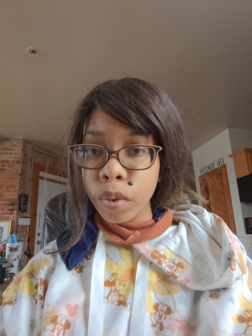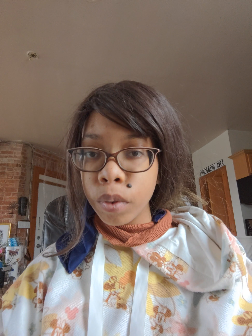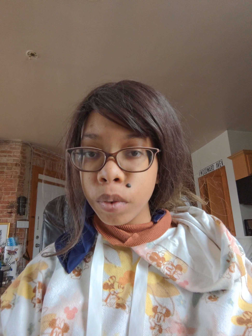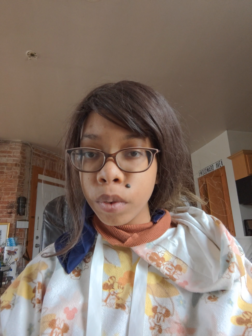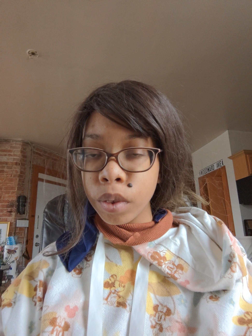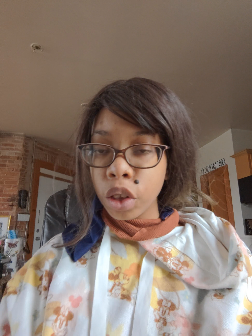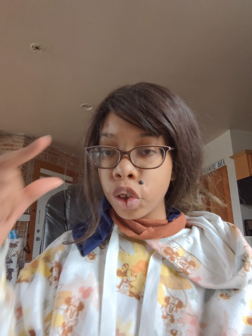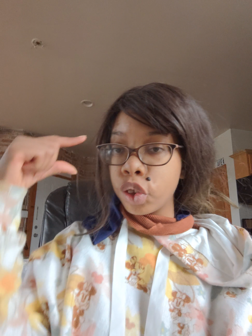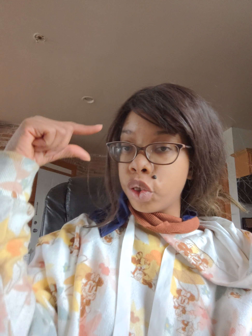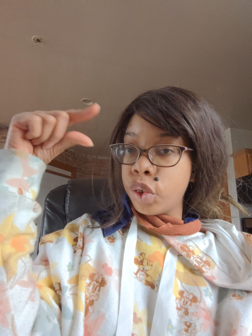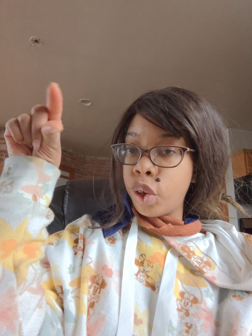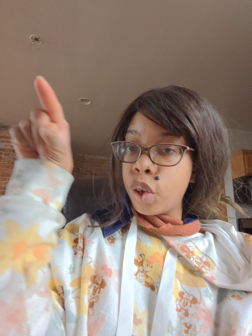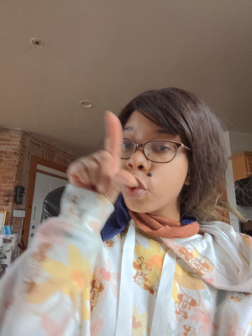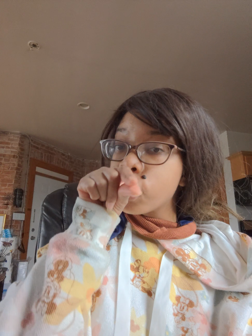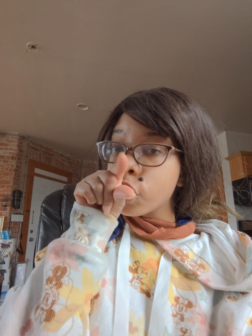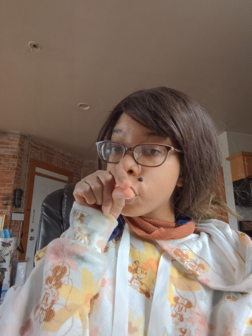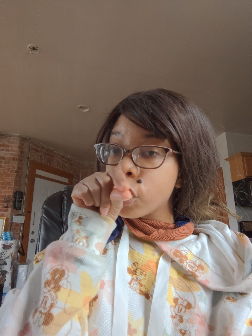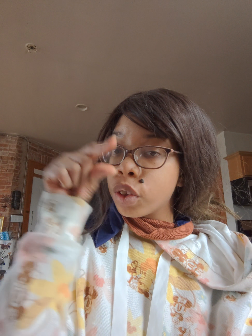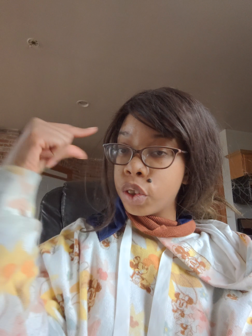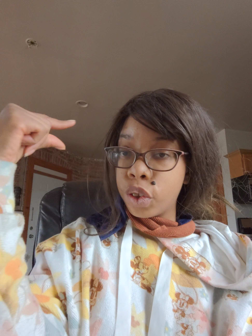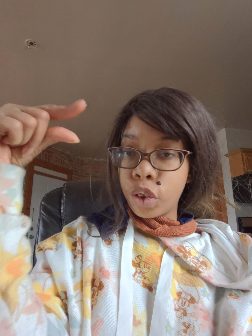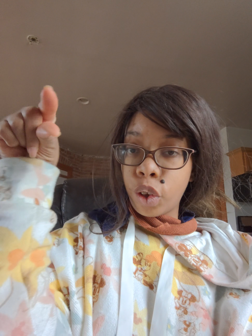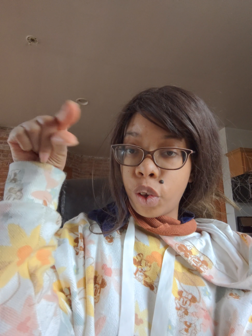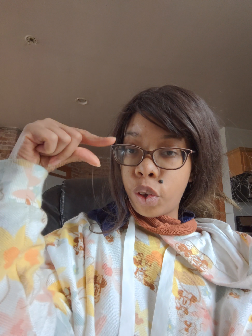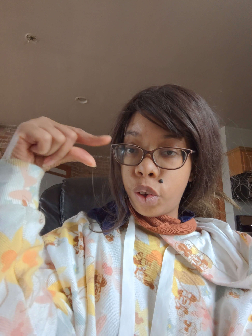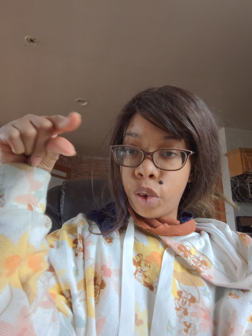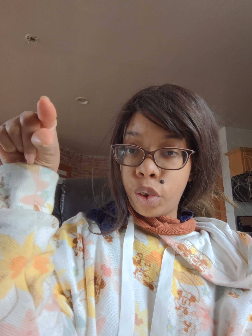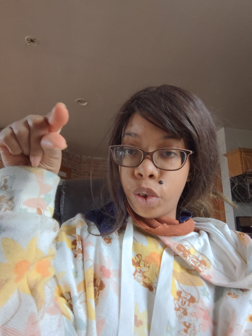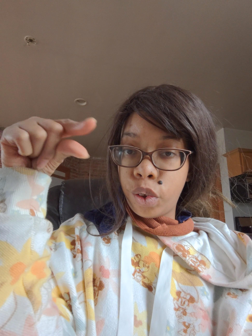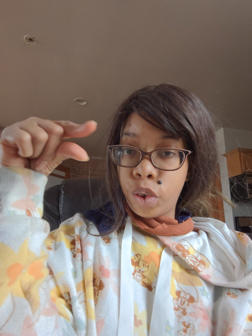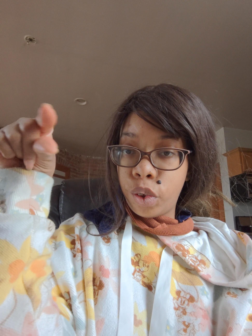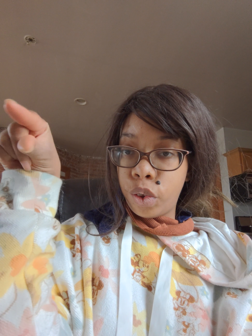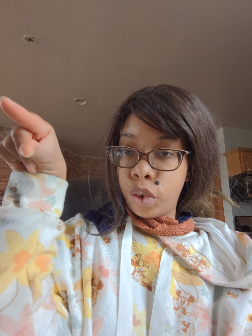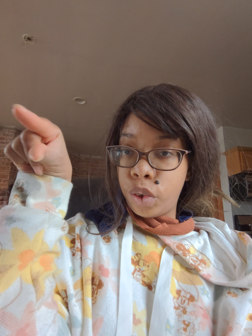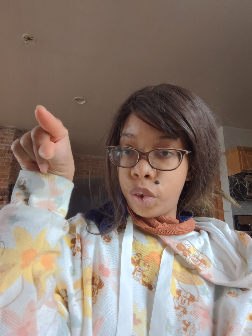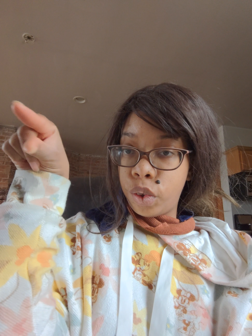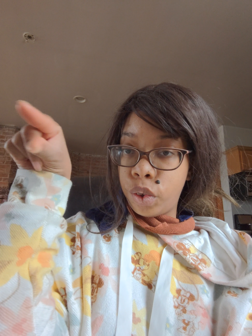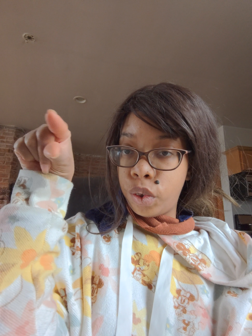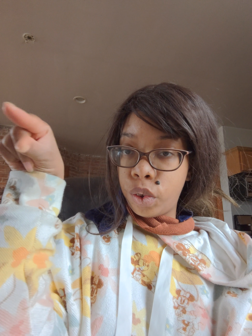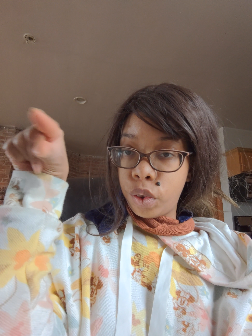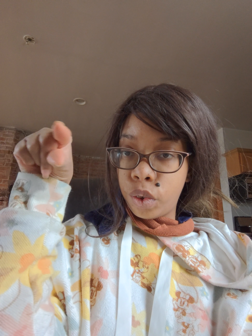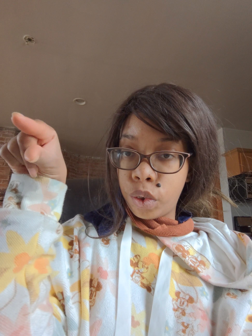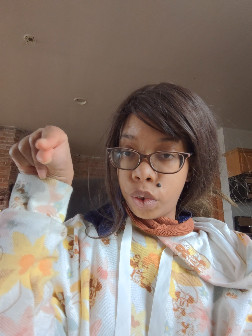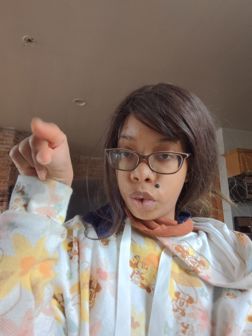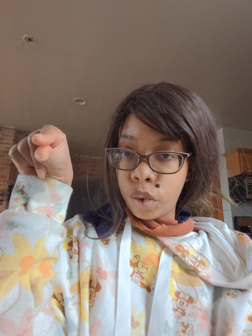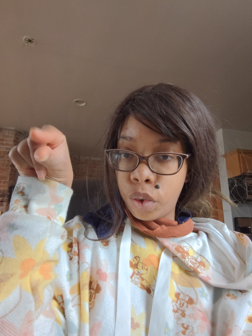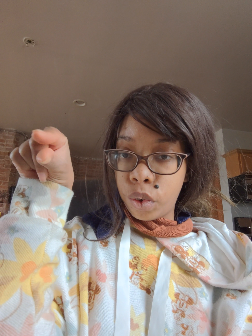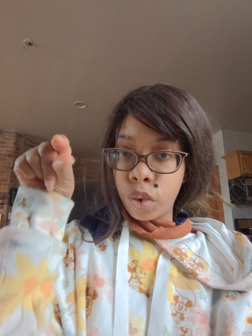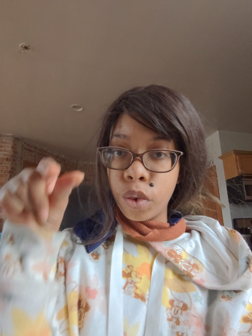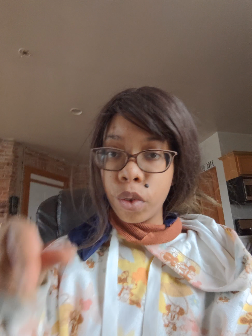goose